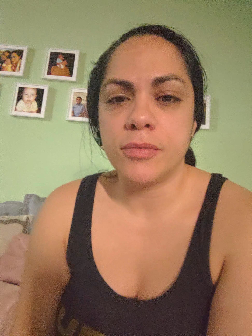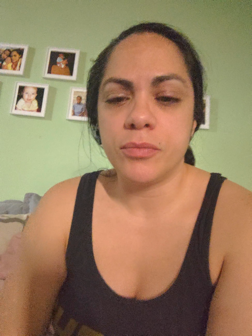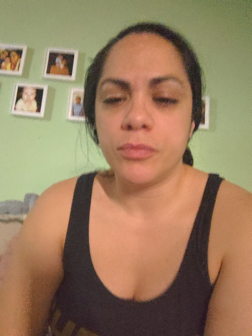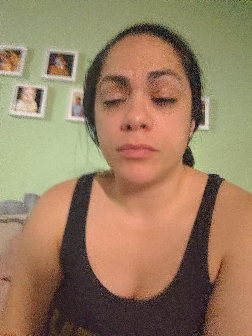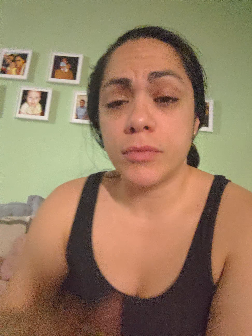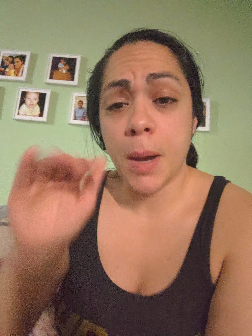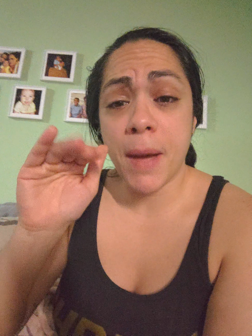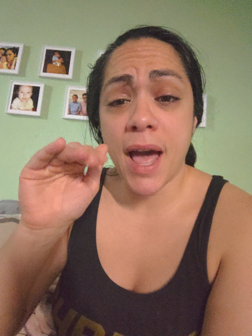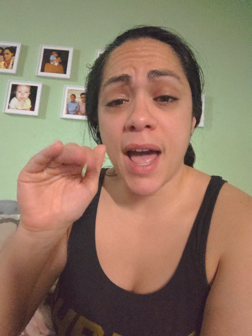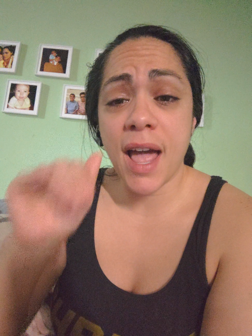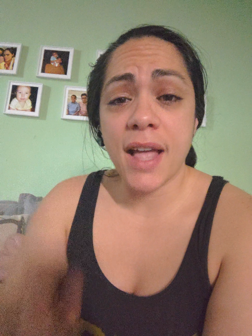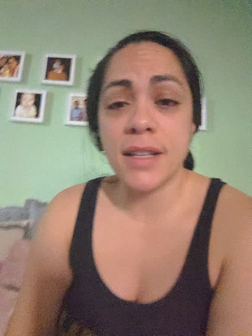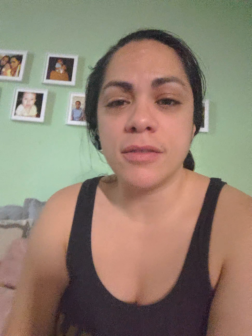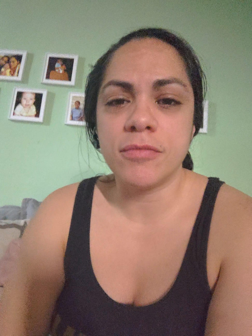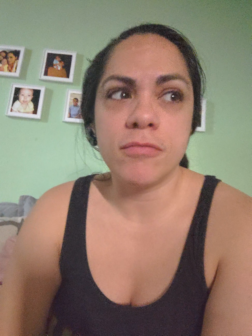bye